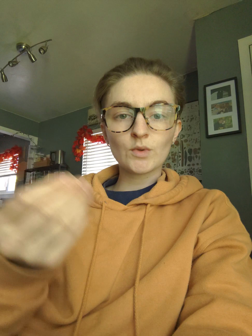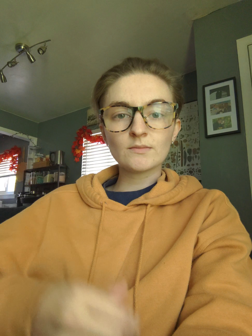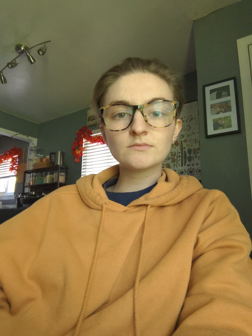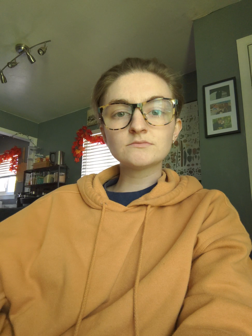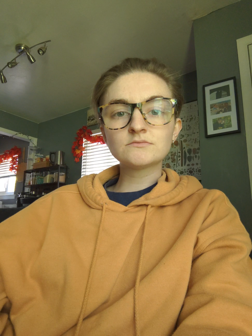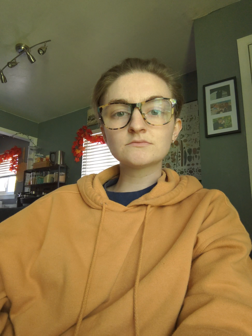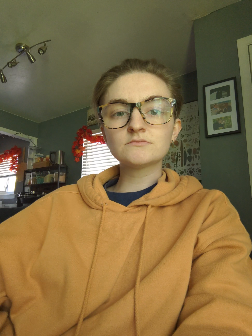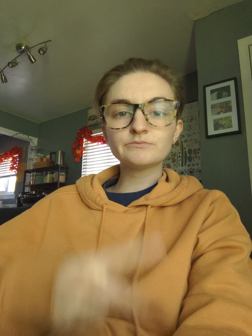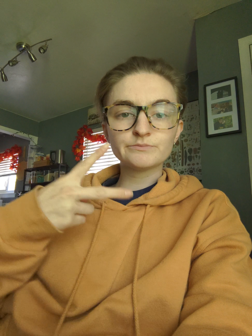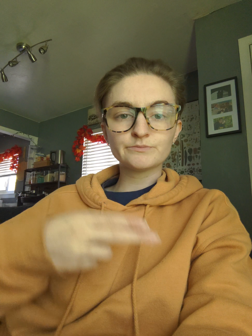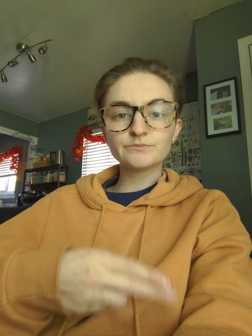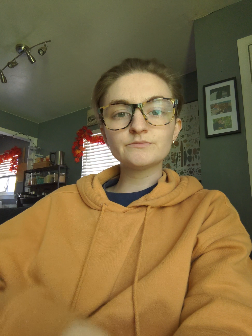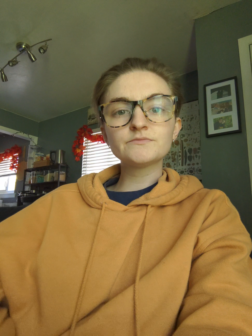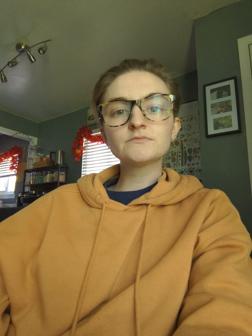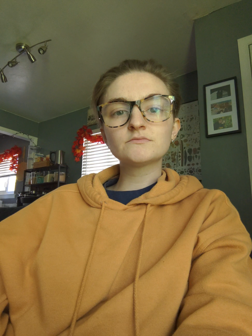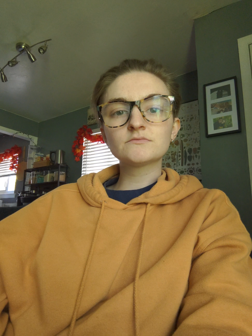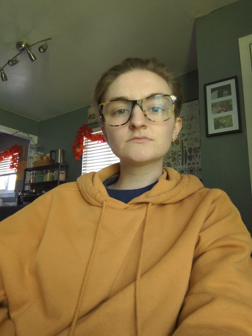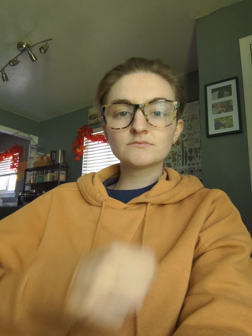cut